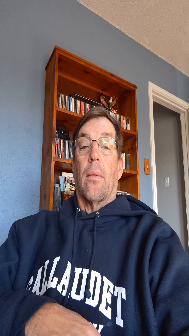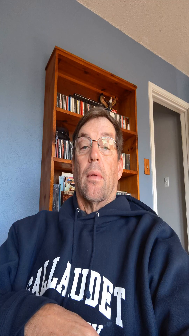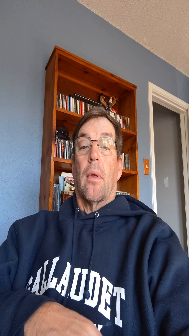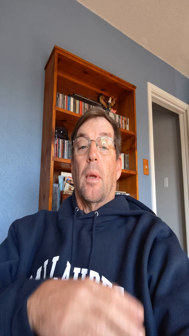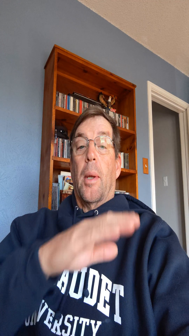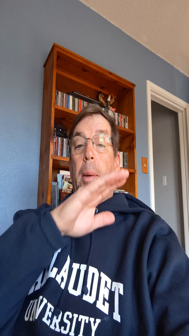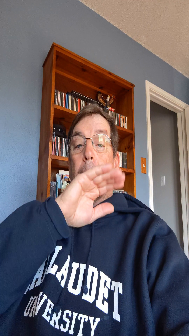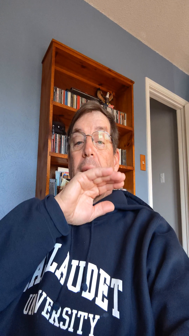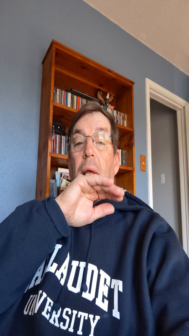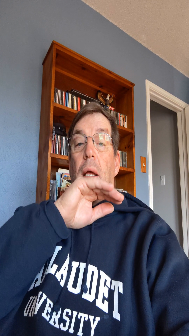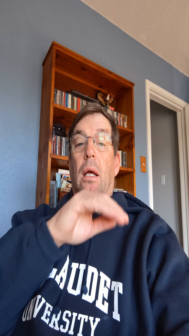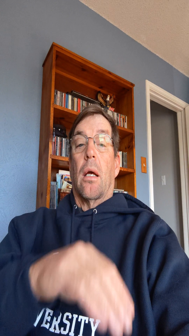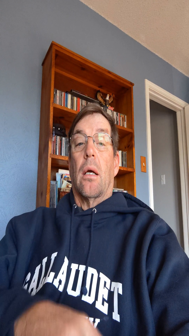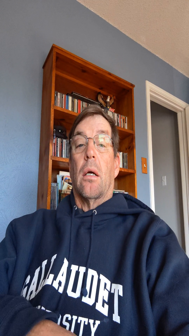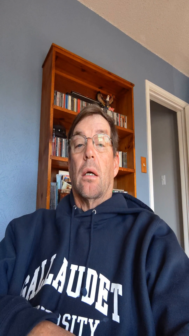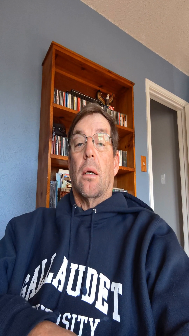pig